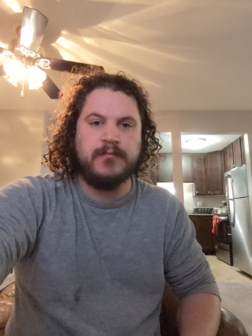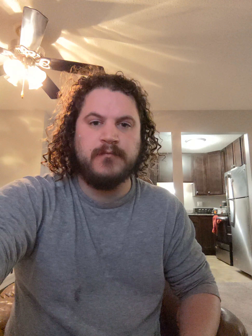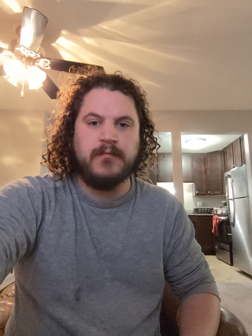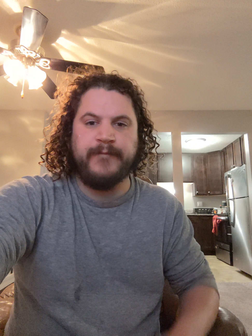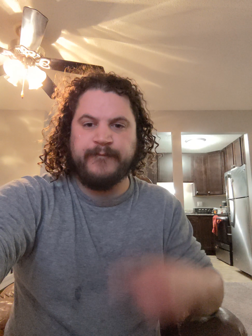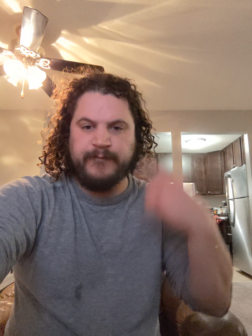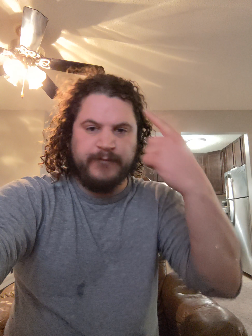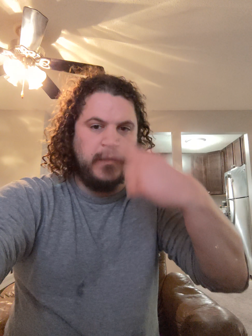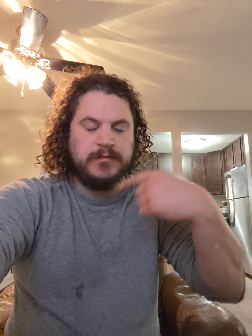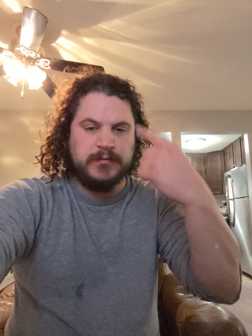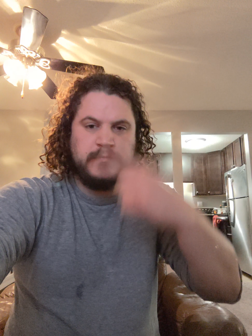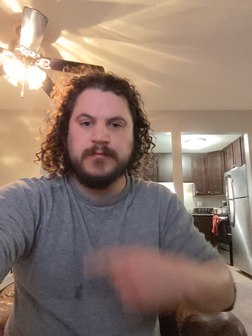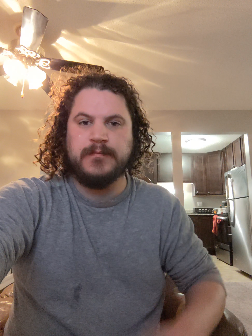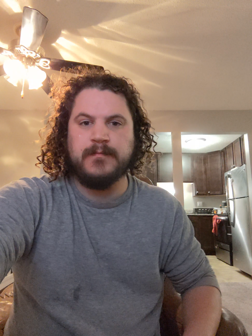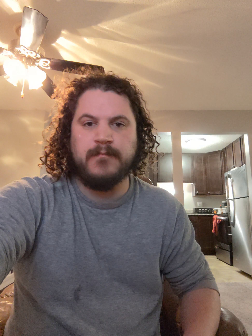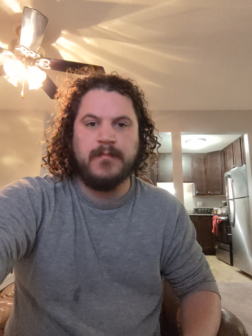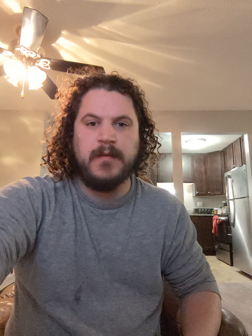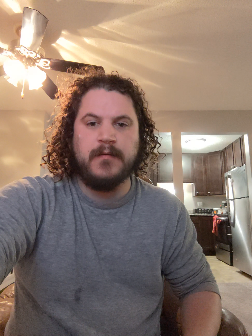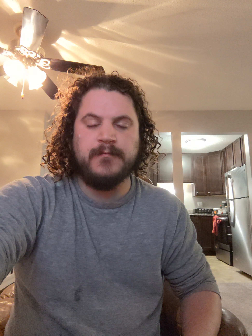face